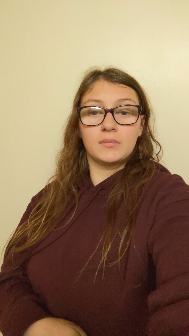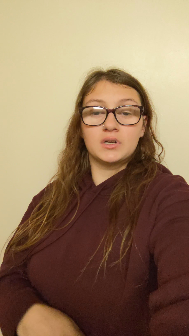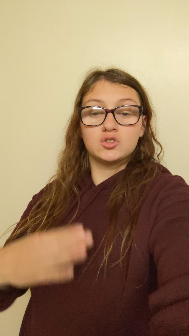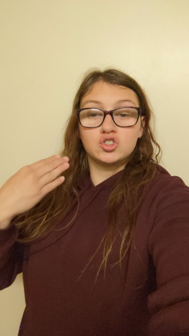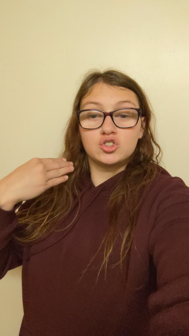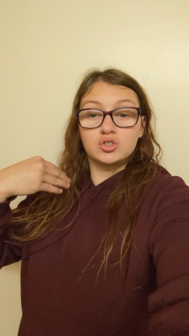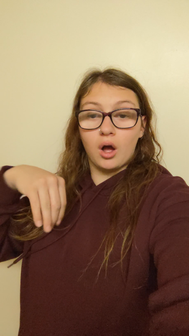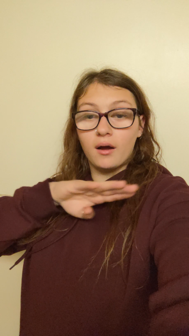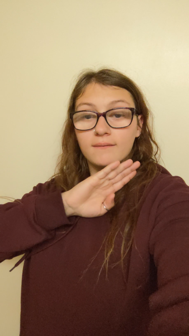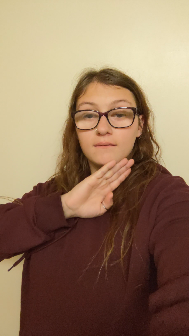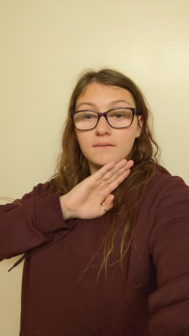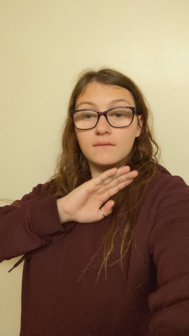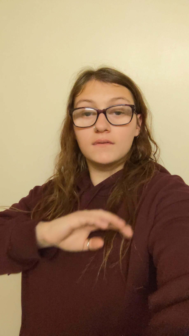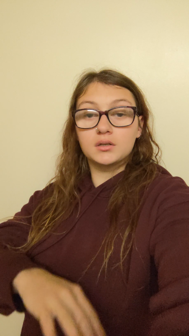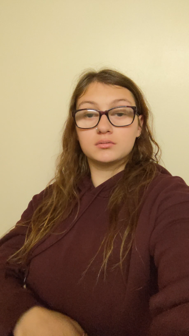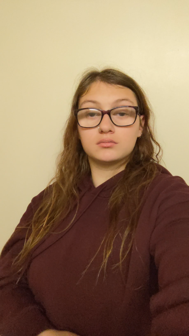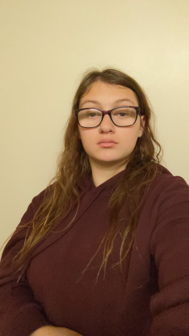scarf